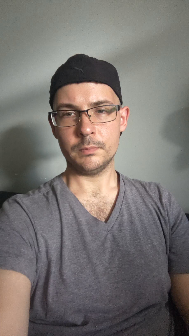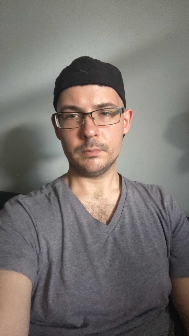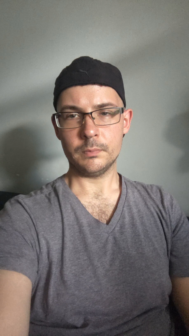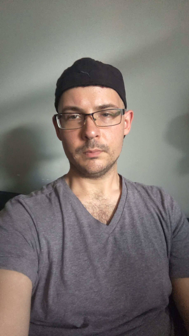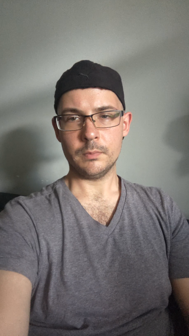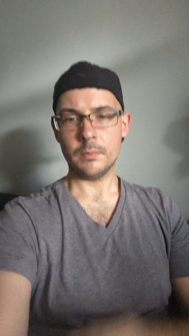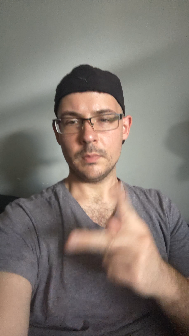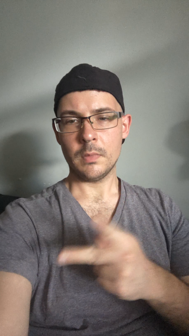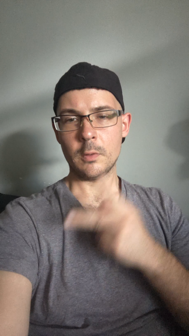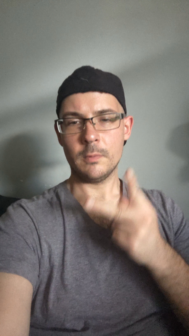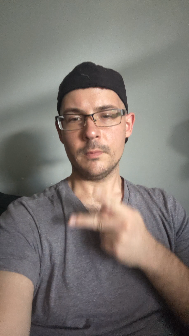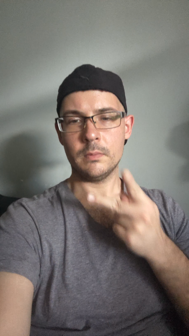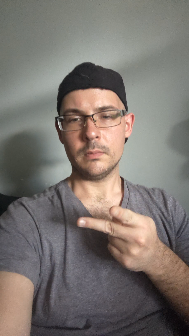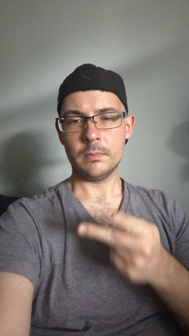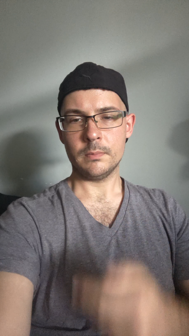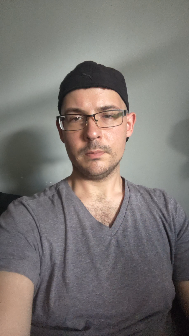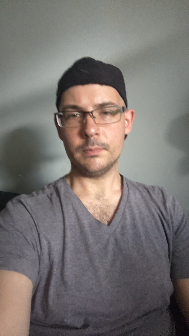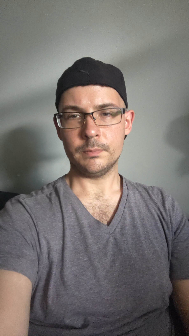careful